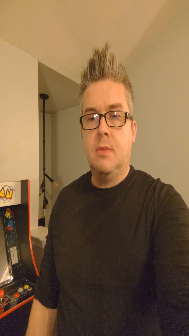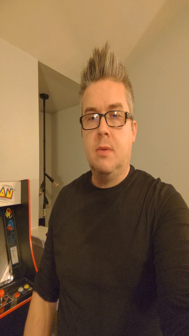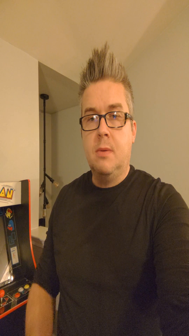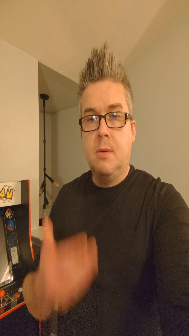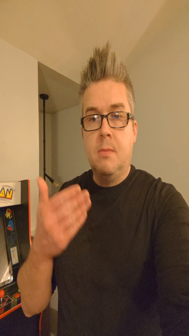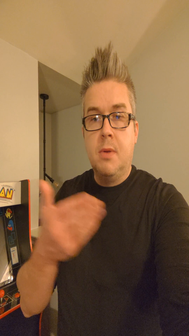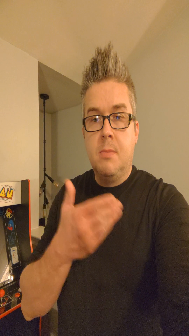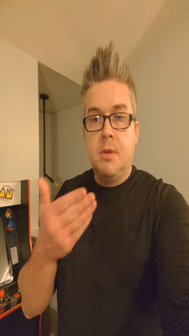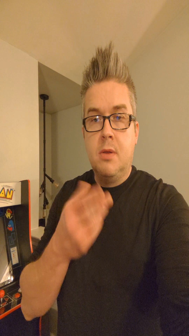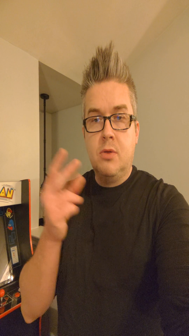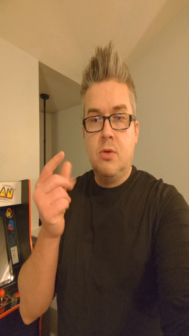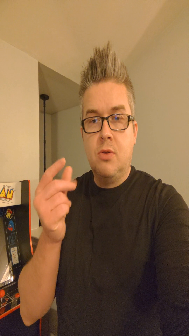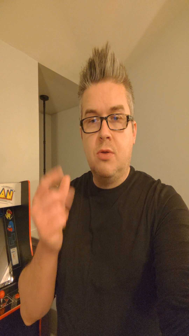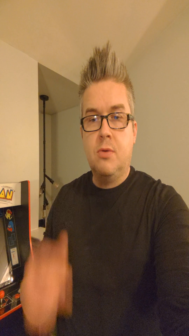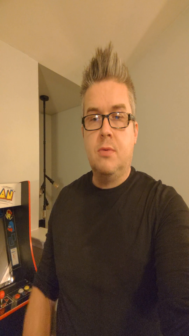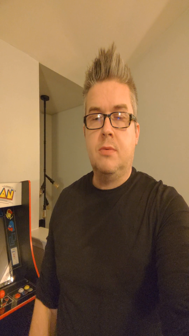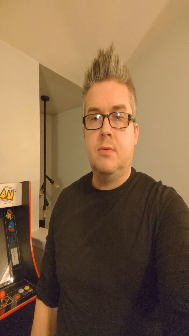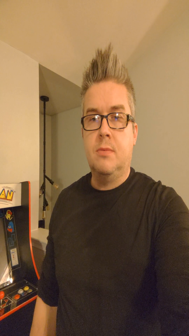puppy